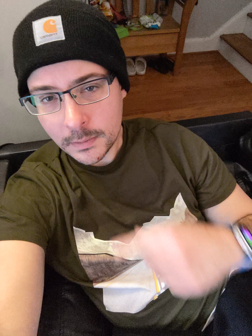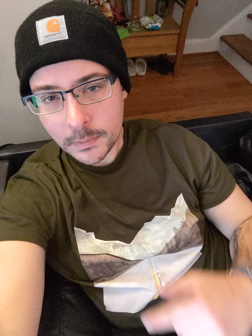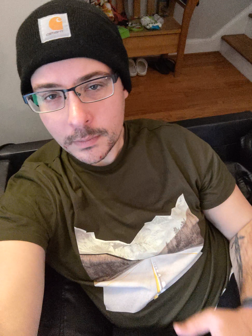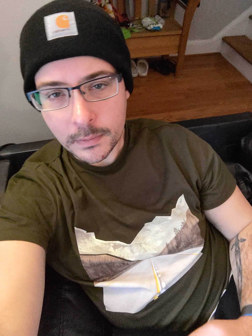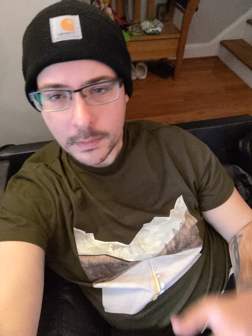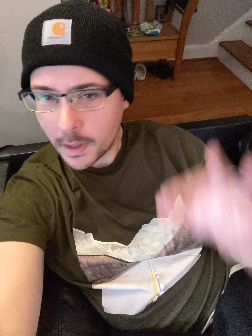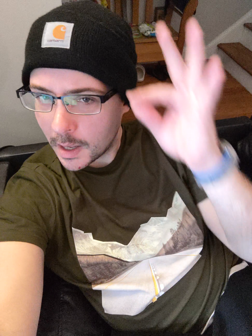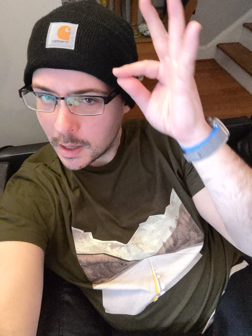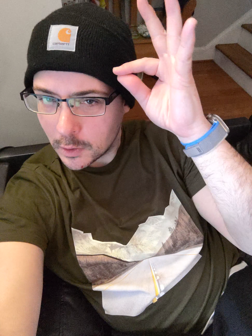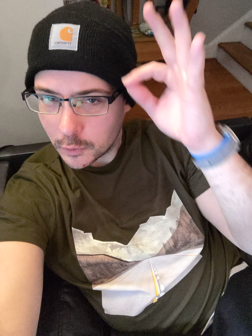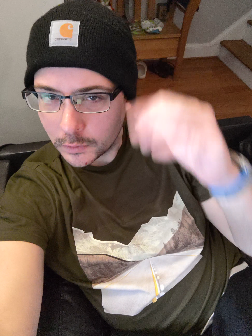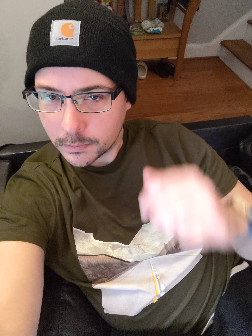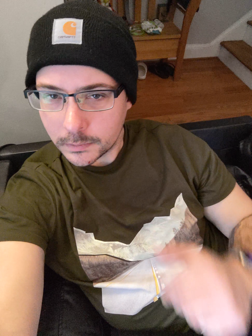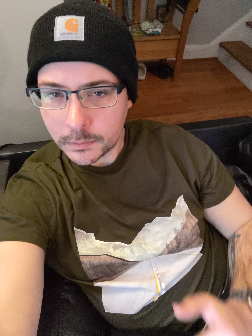hair